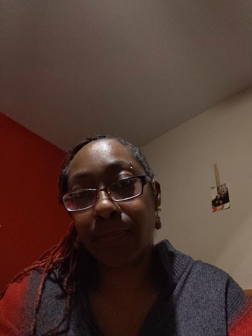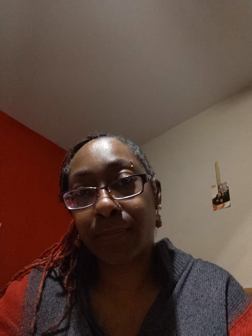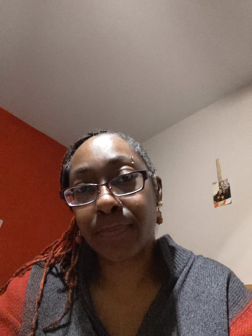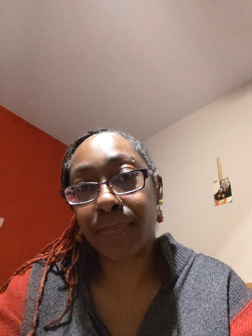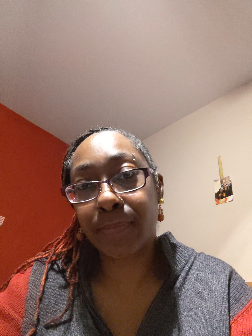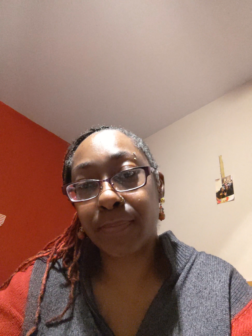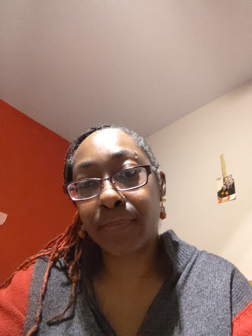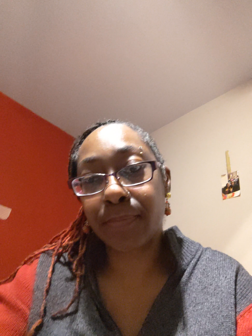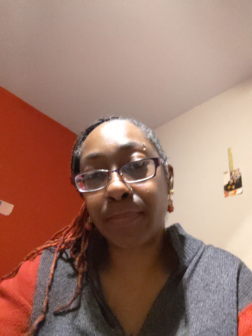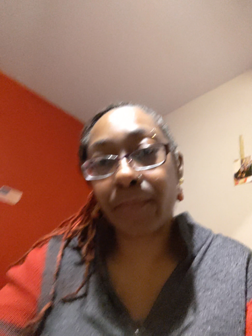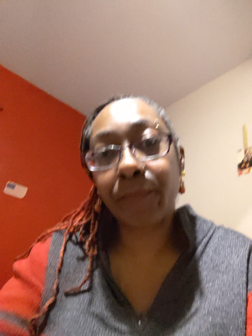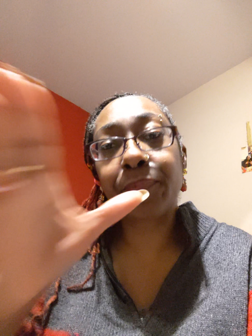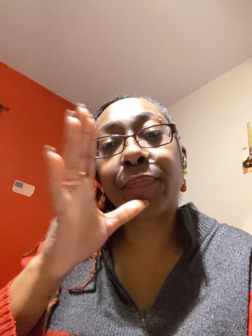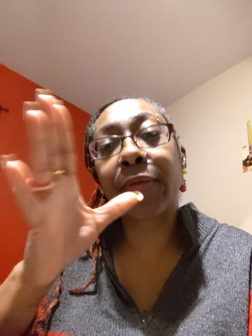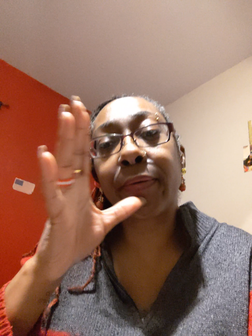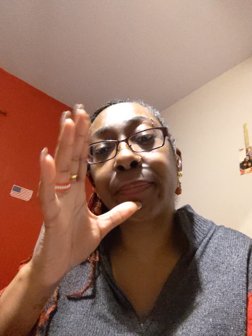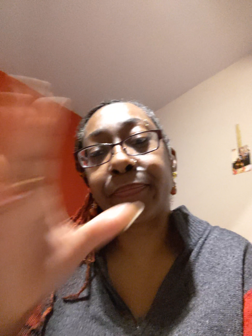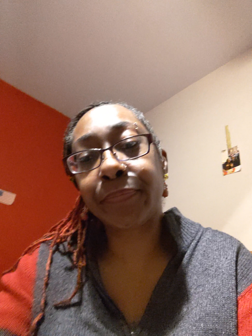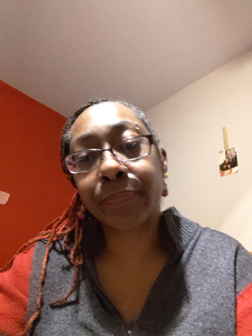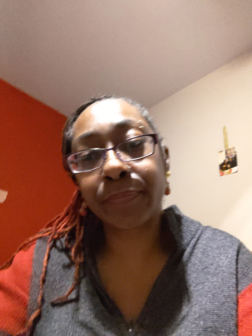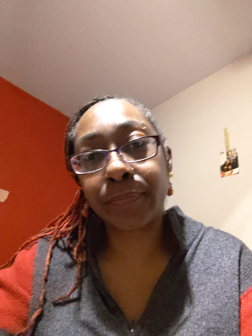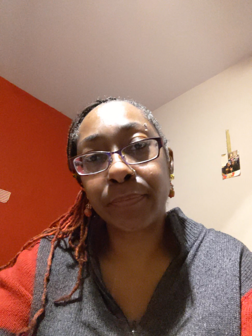mom